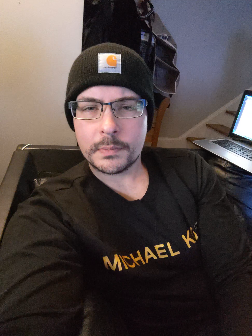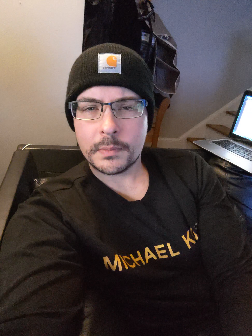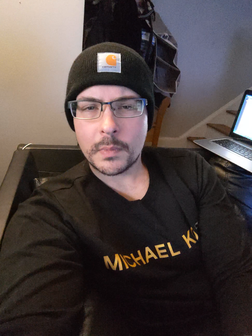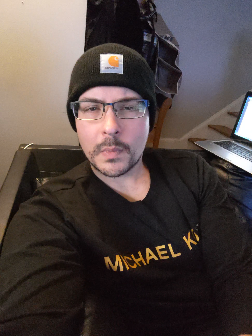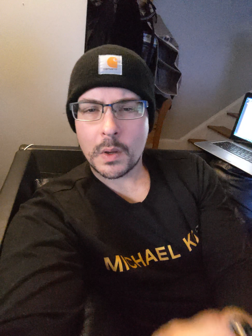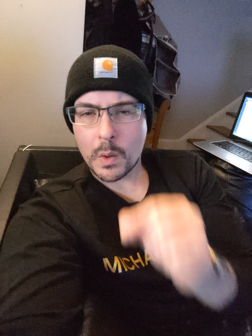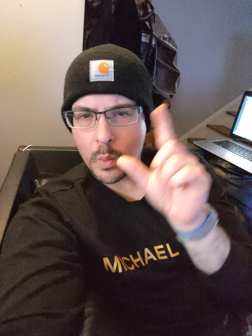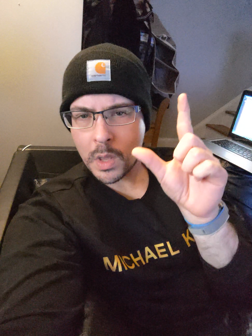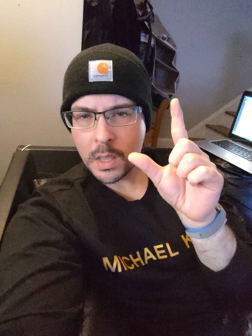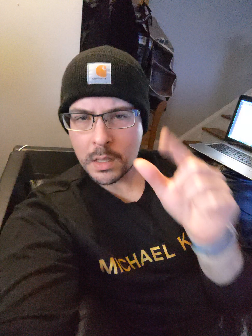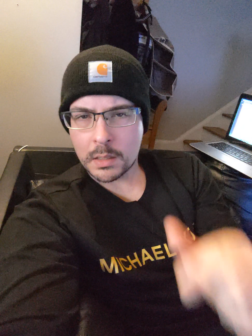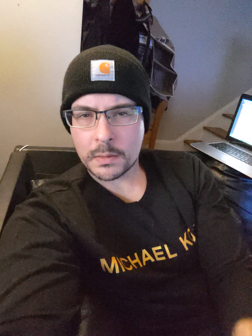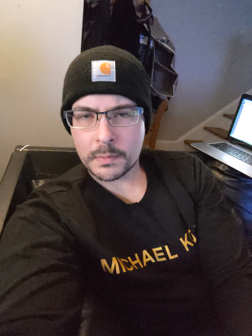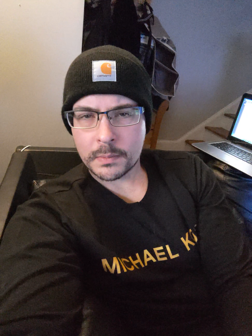awake